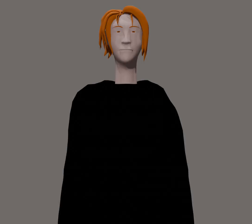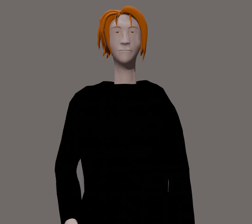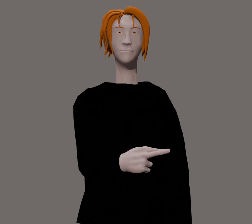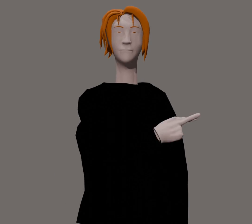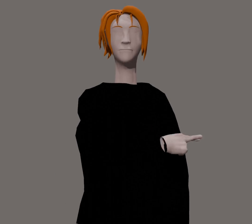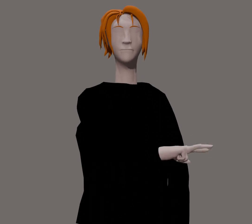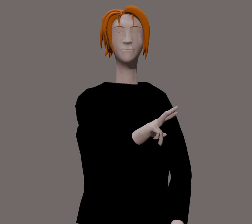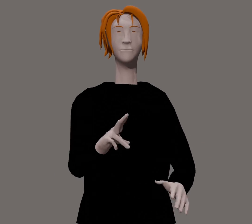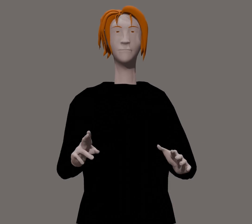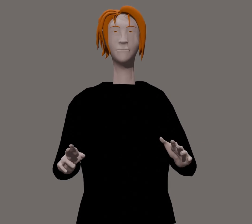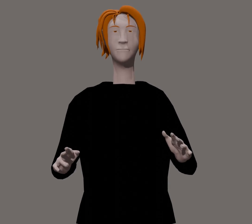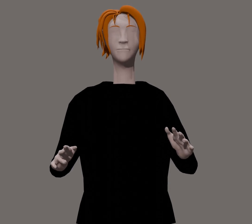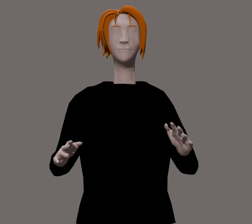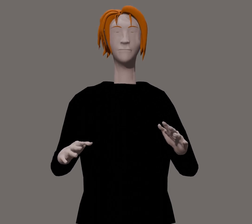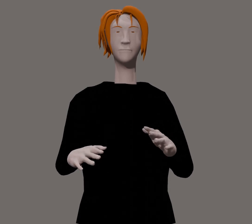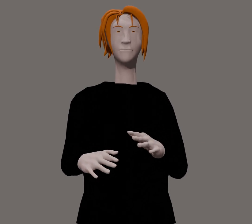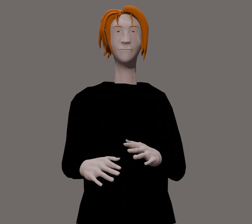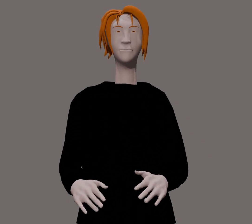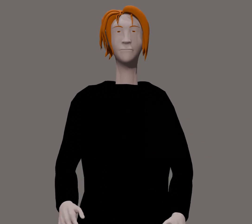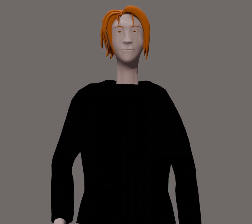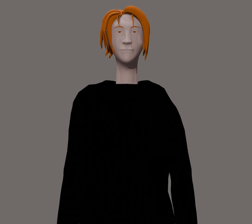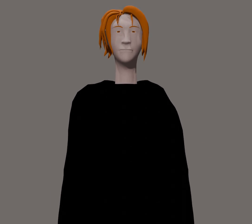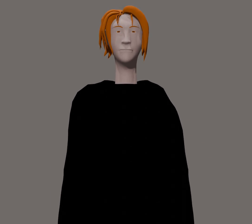Congregation